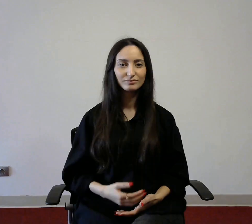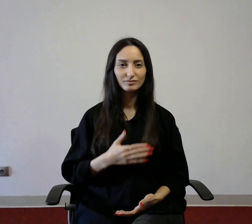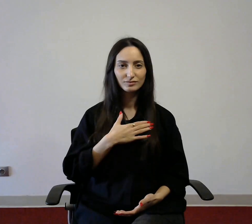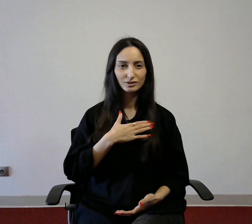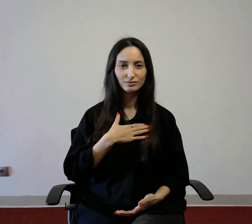mən